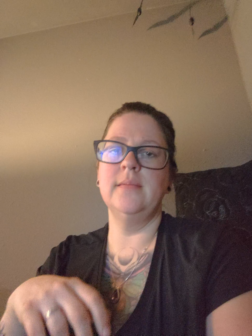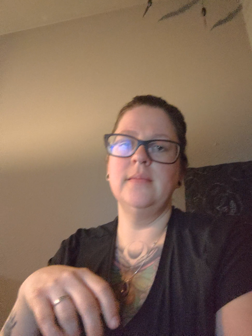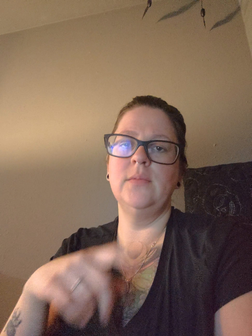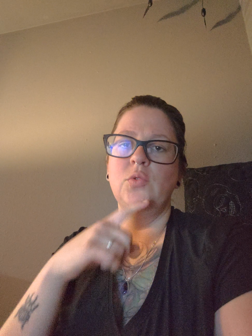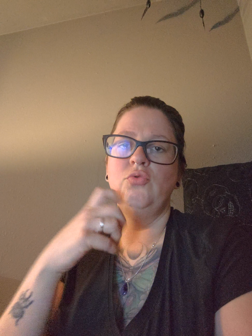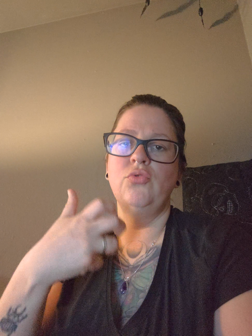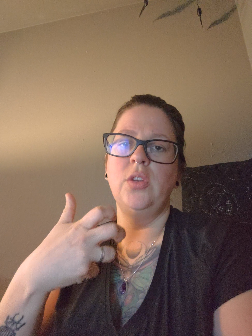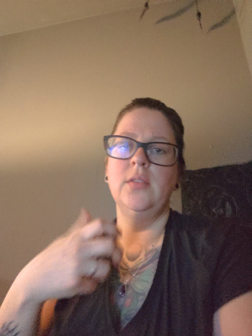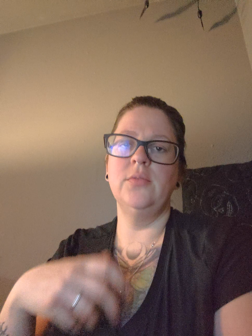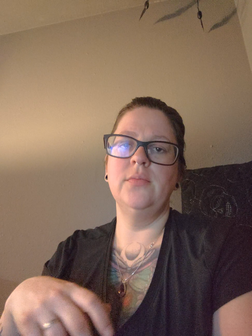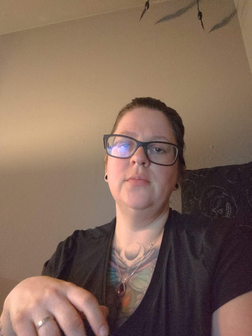dryer